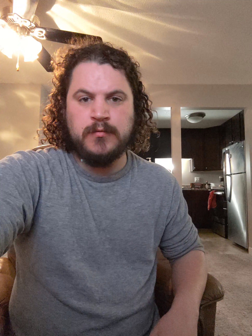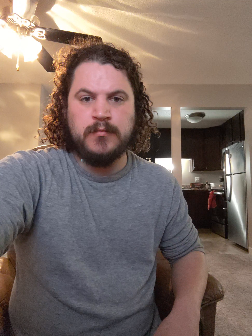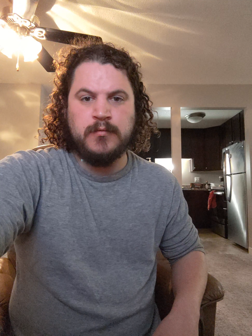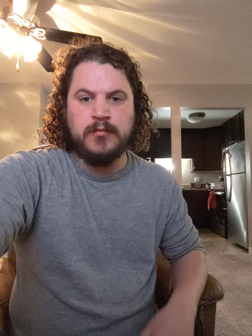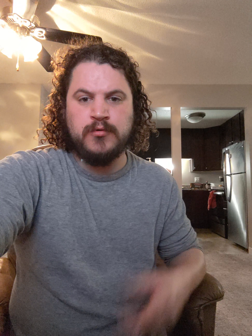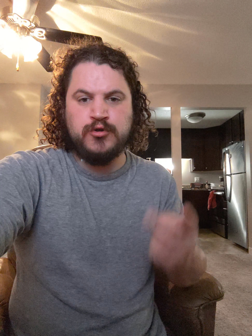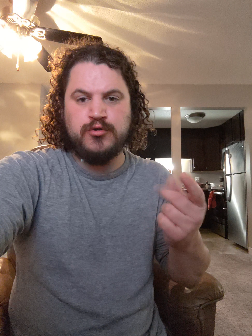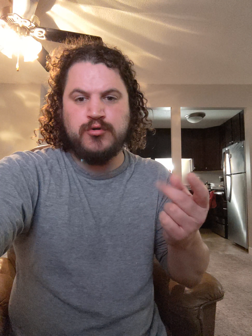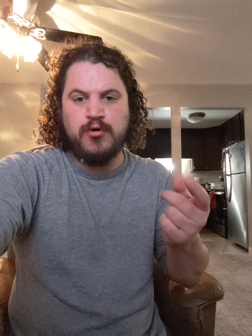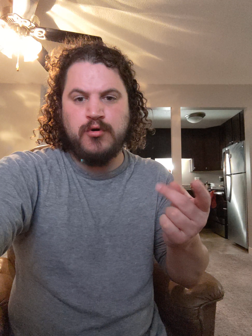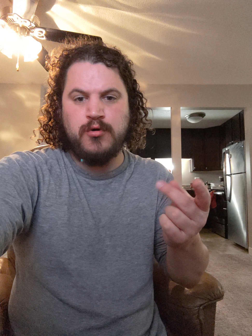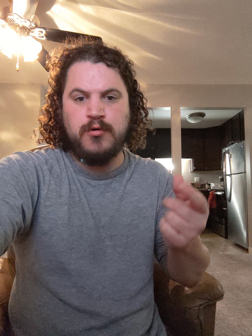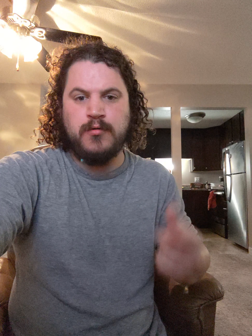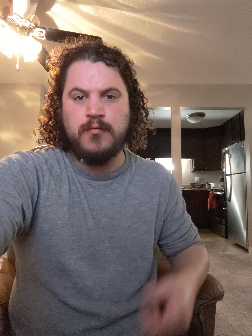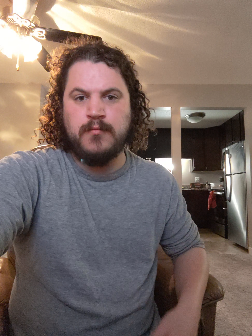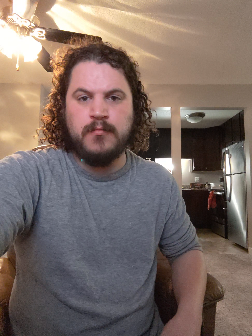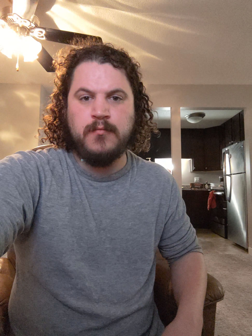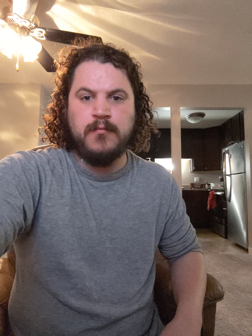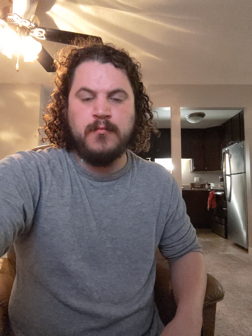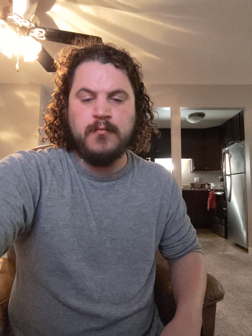dog